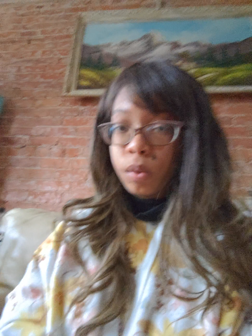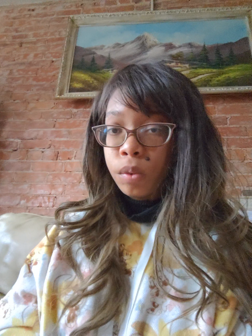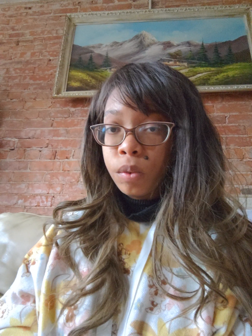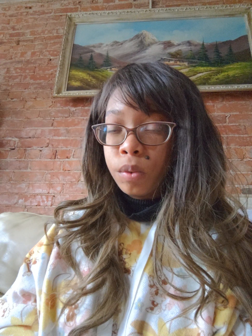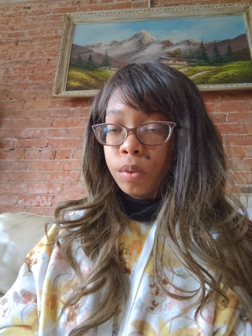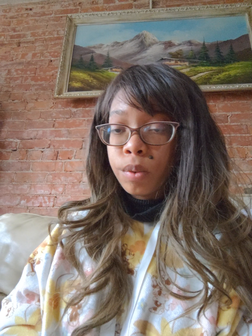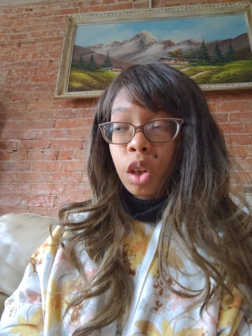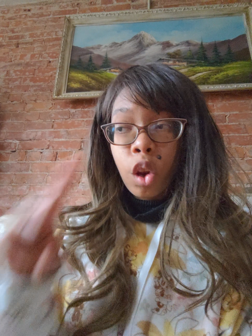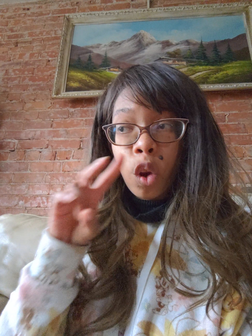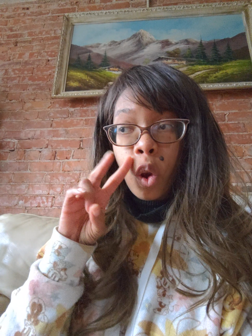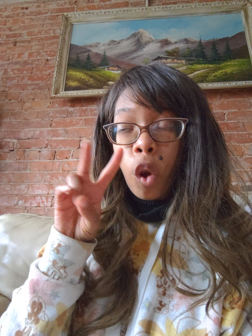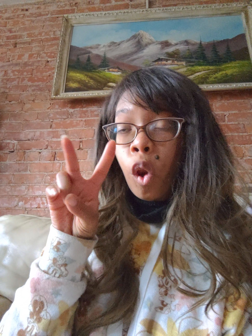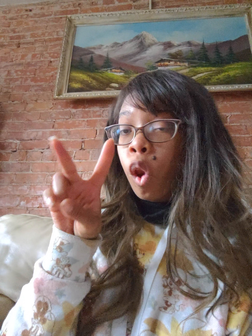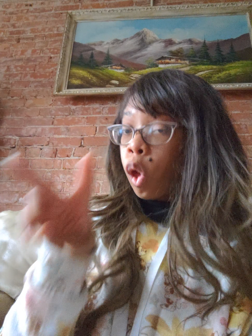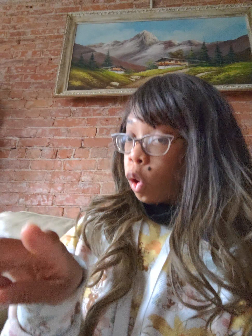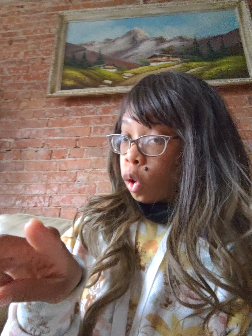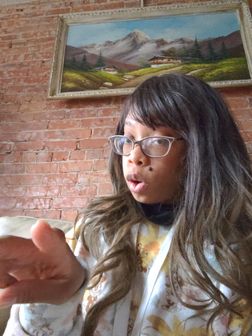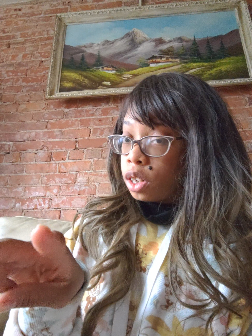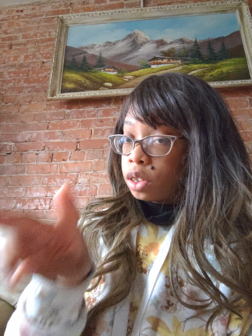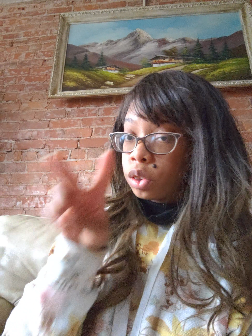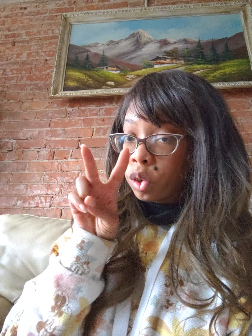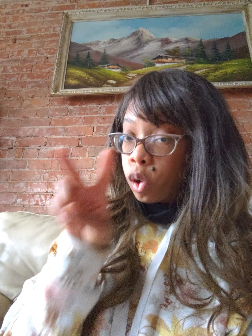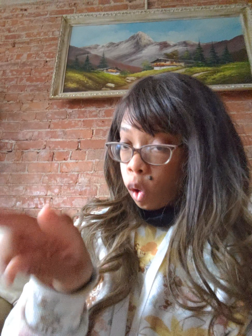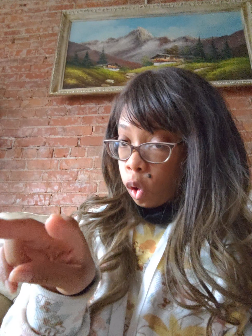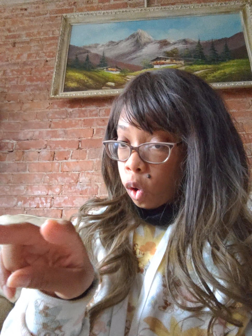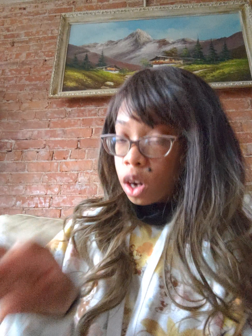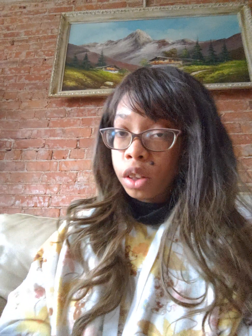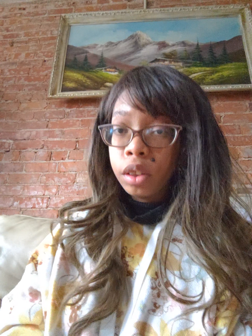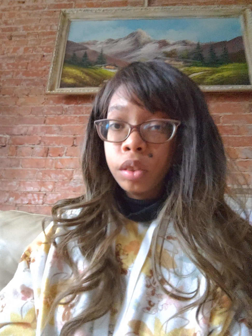look